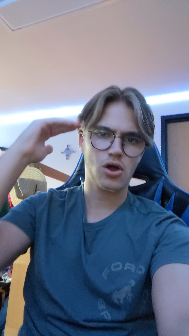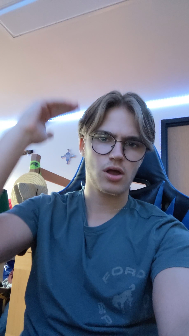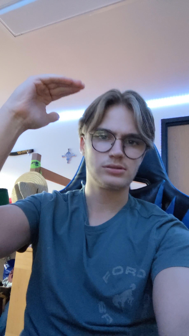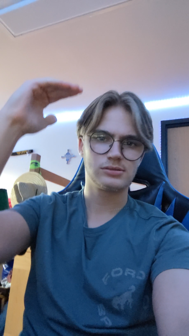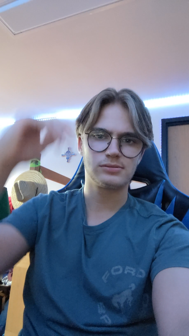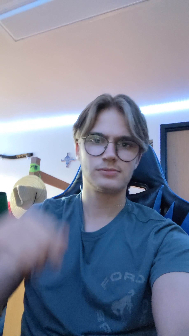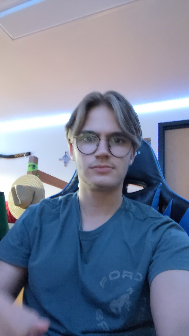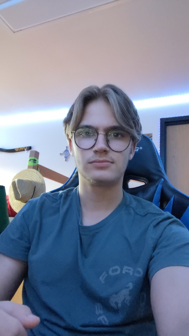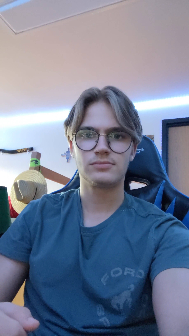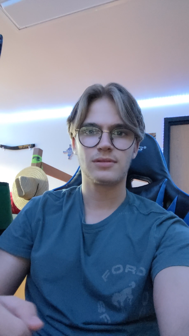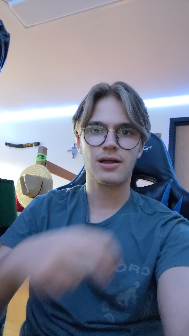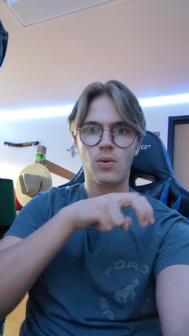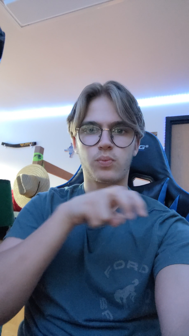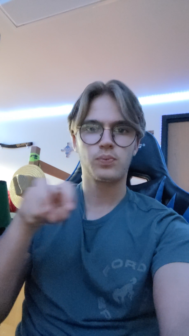couch